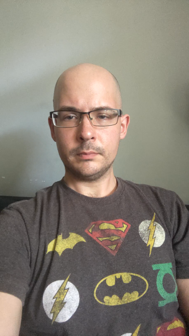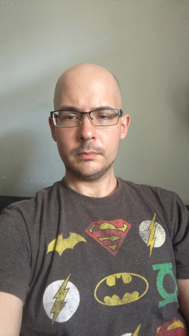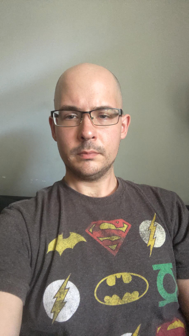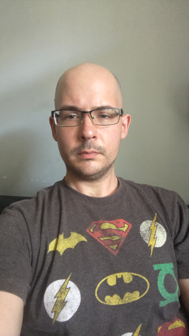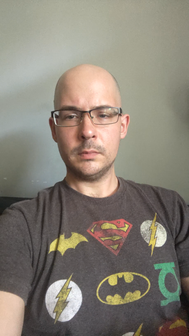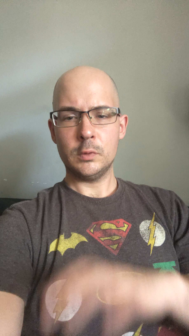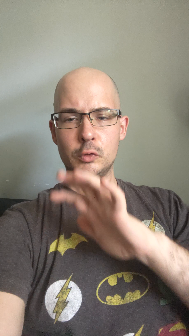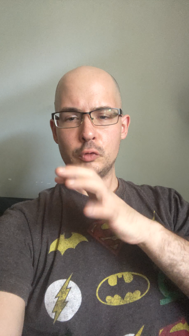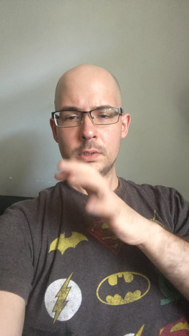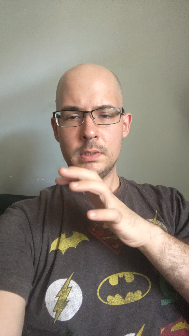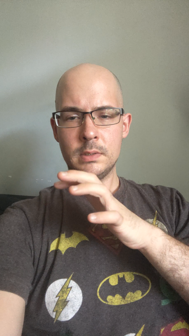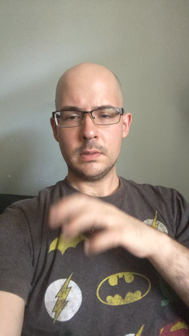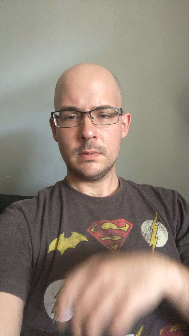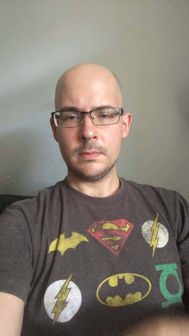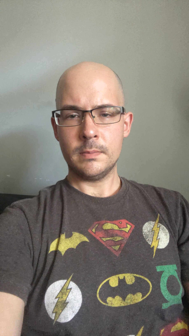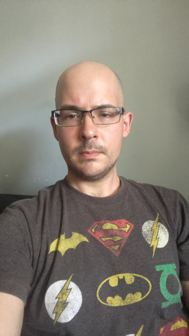cheese